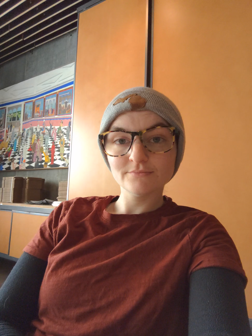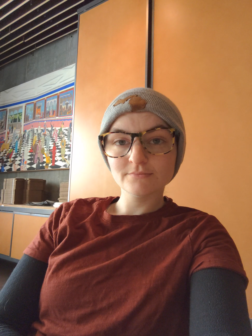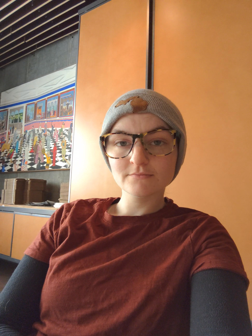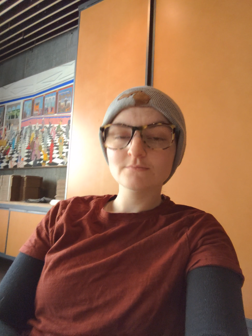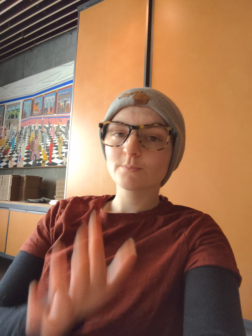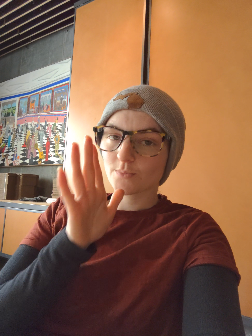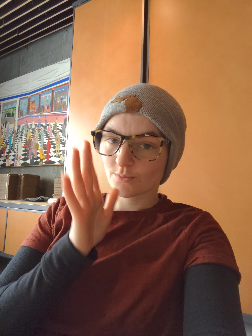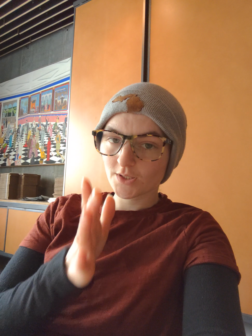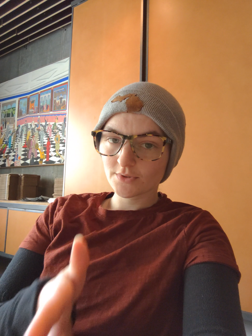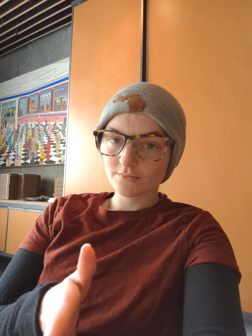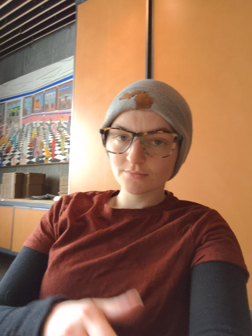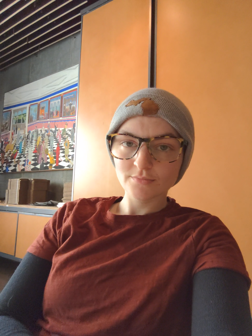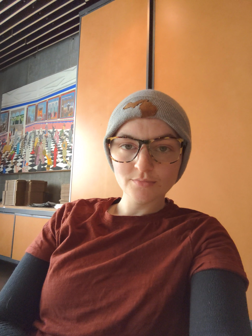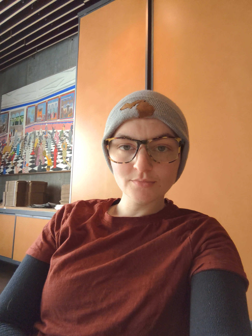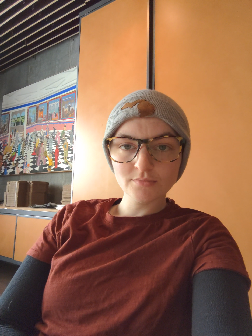grandma